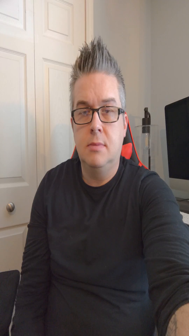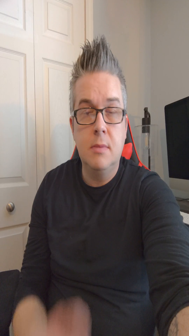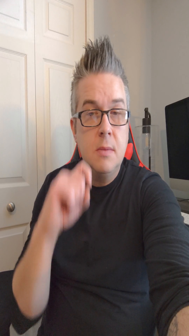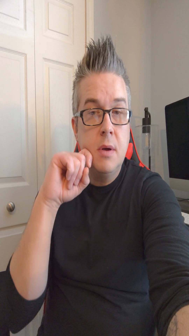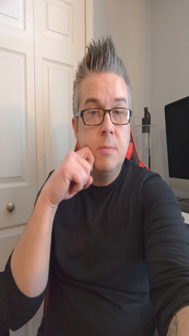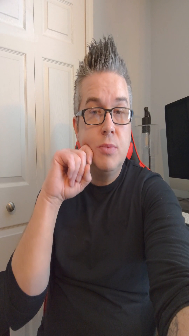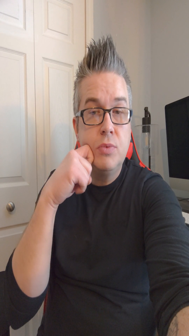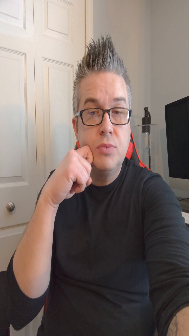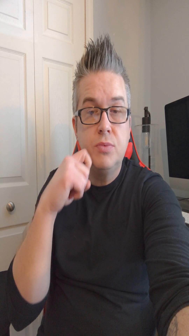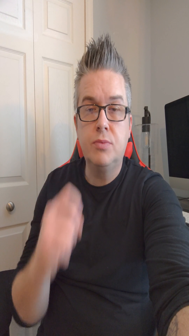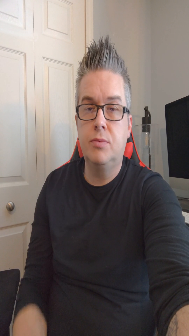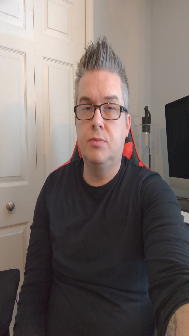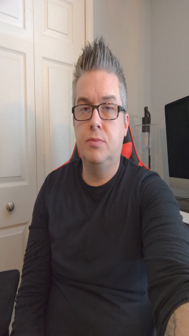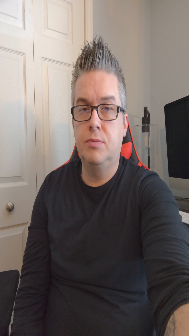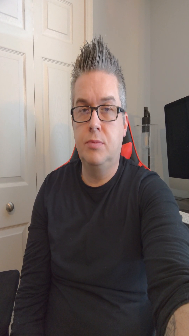apple